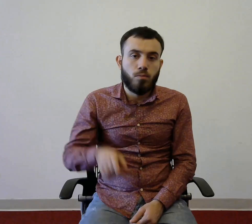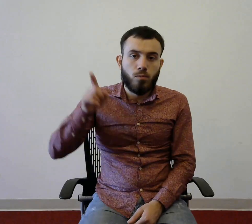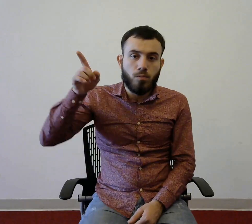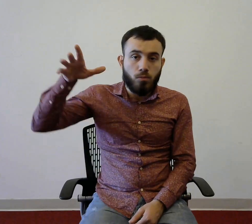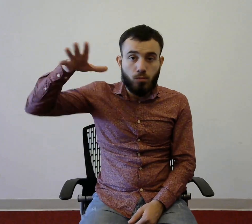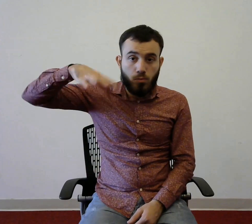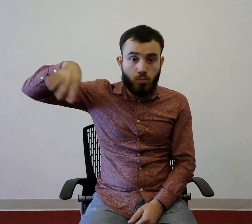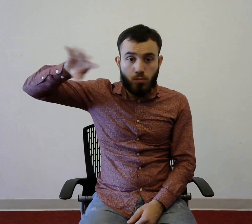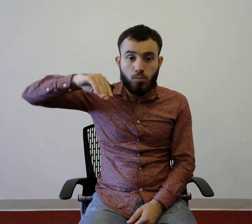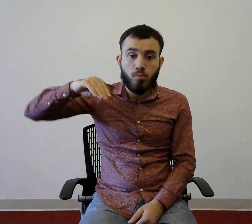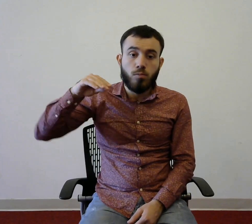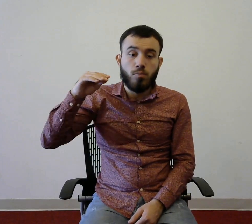onlar